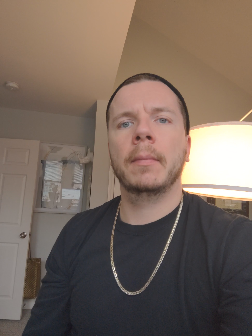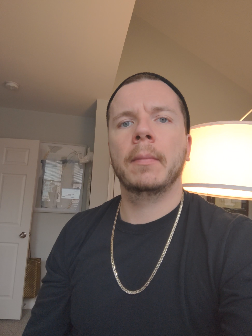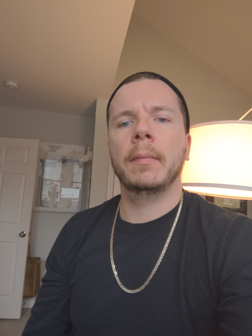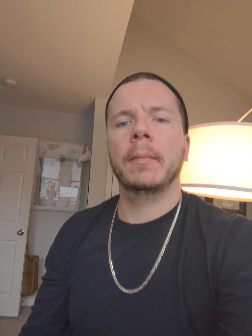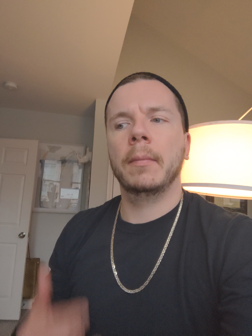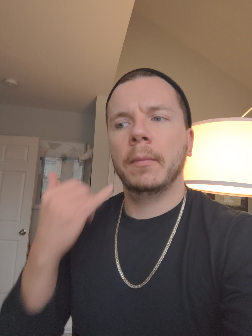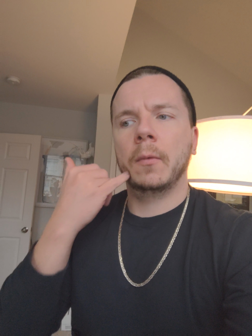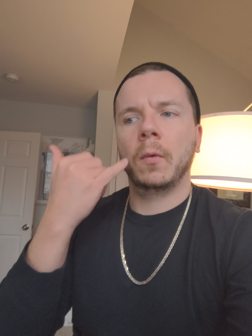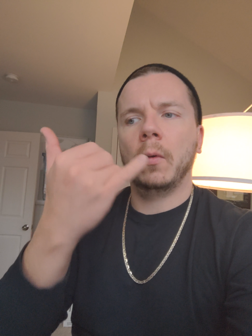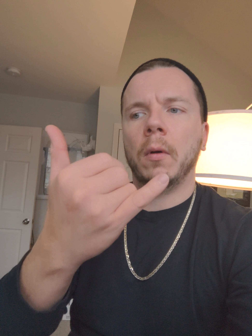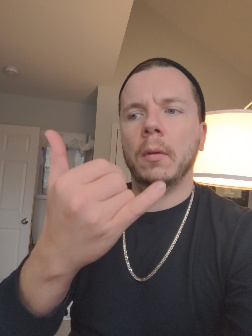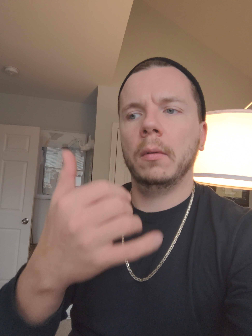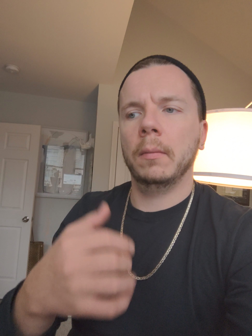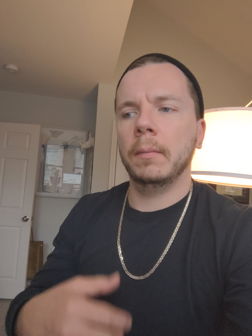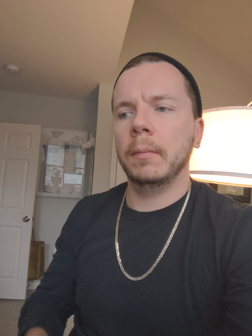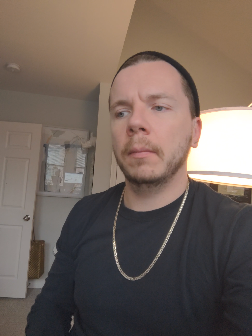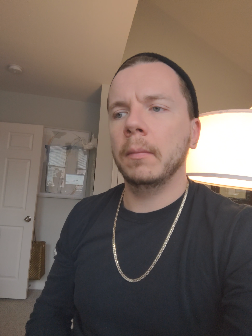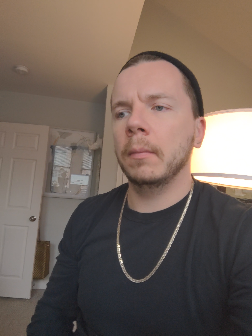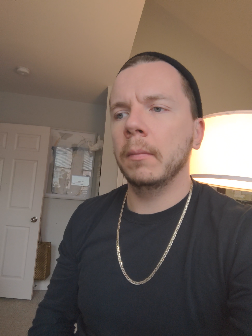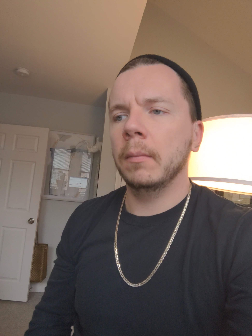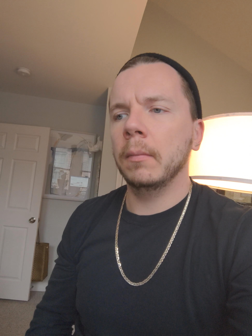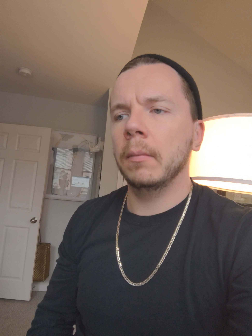call on the phone